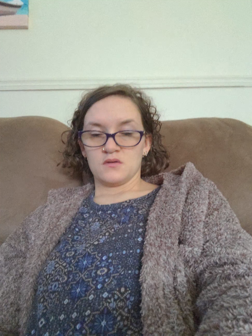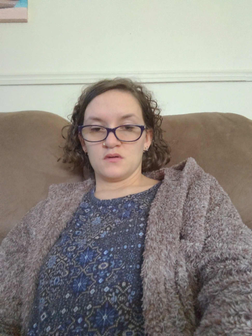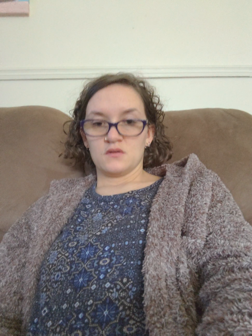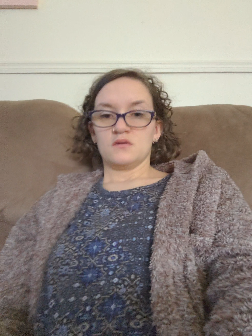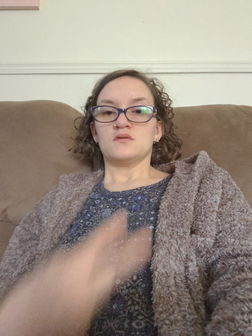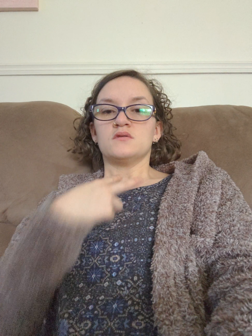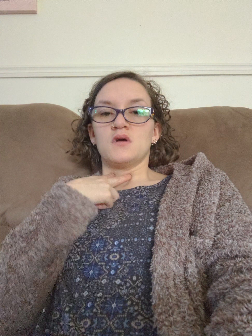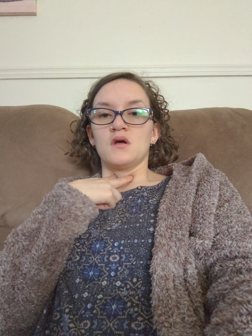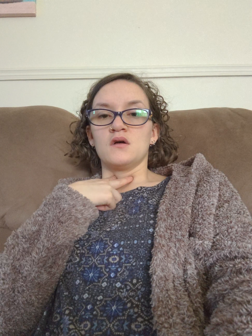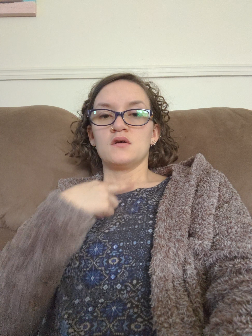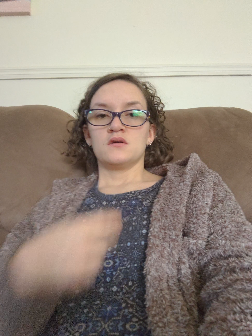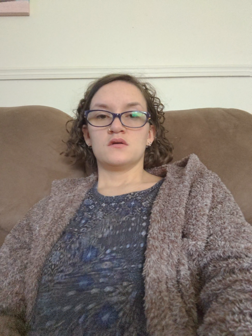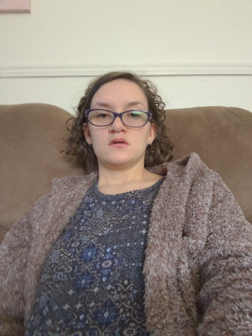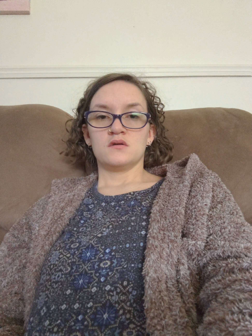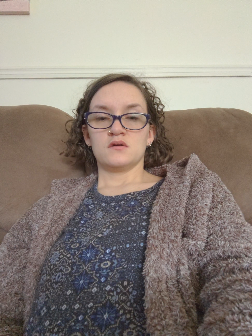stuck